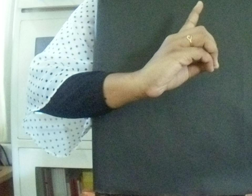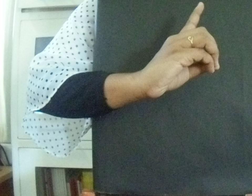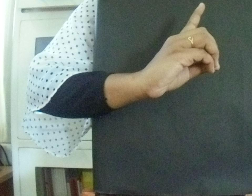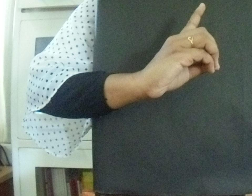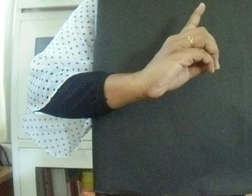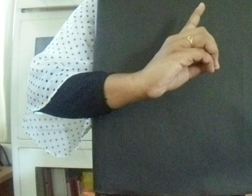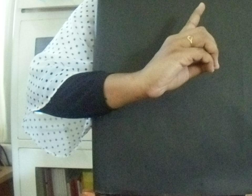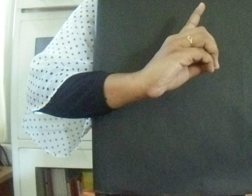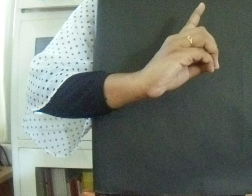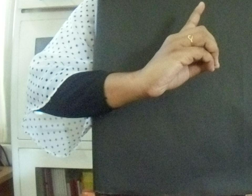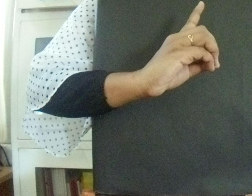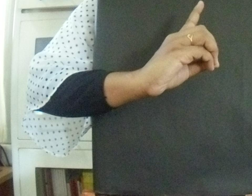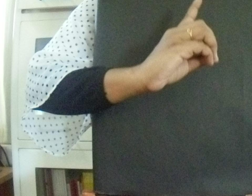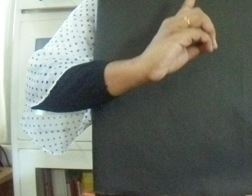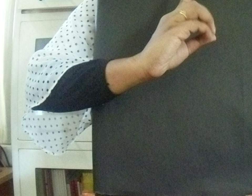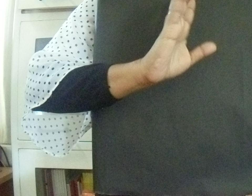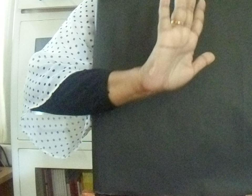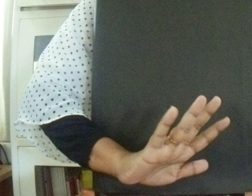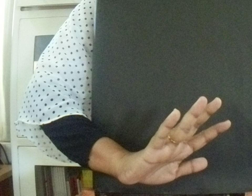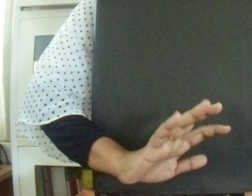hot